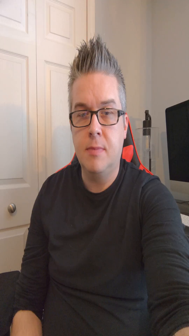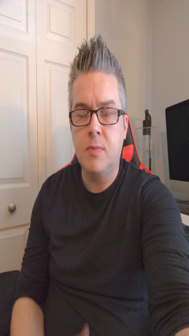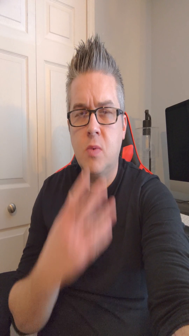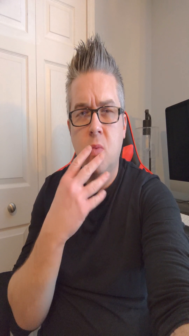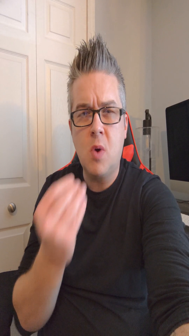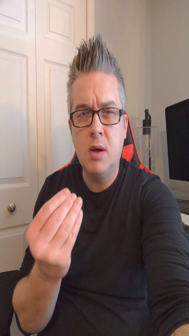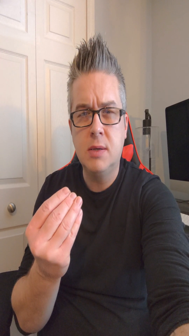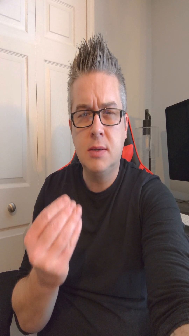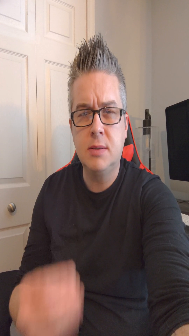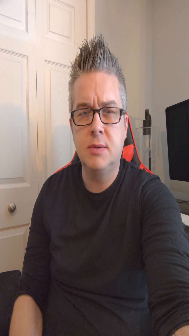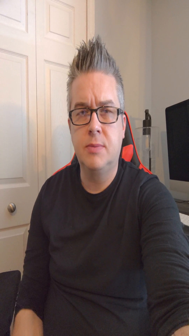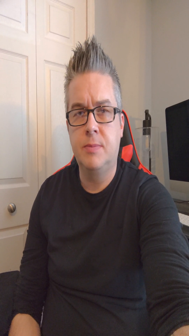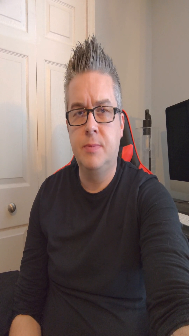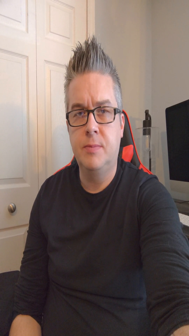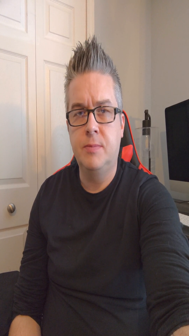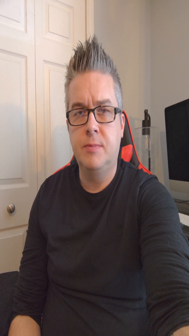wet